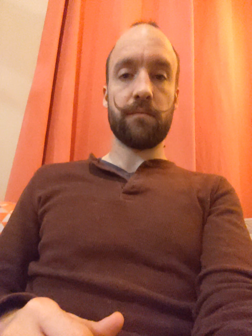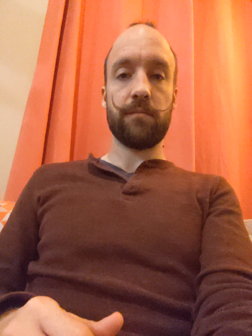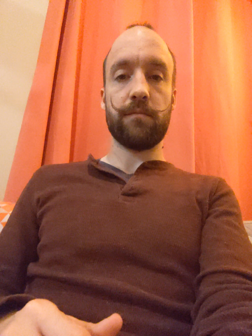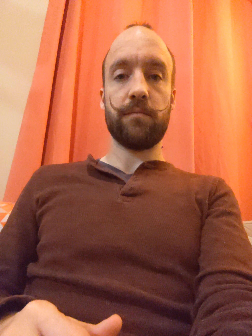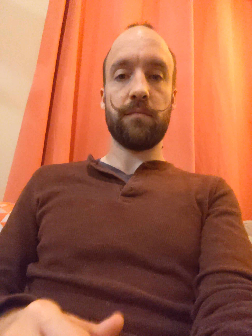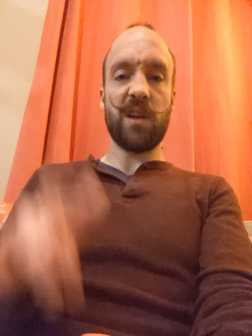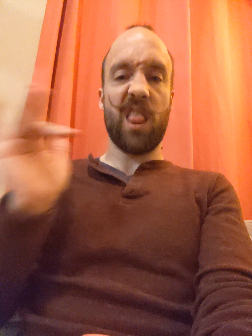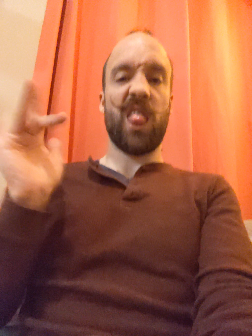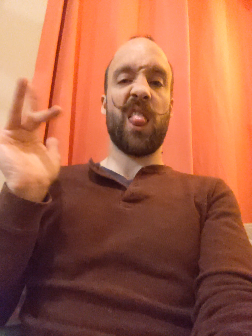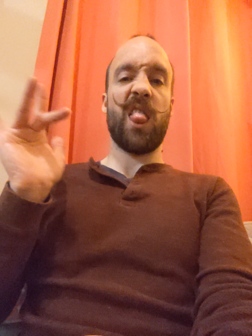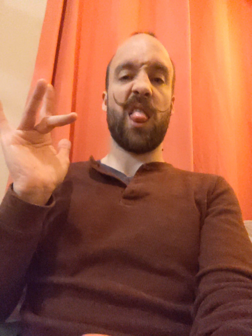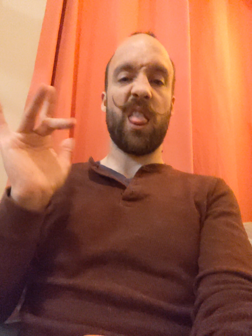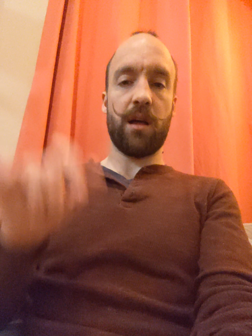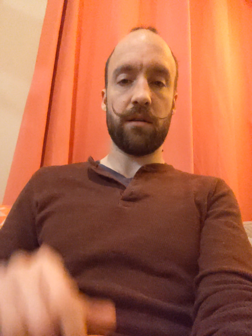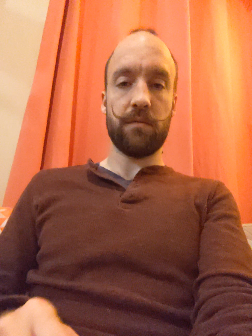yucky